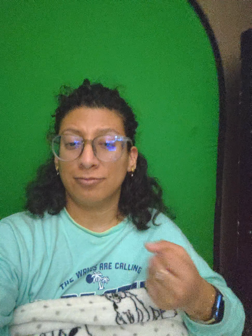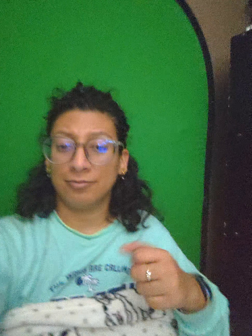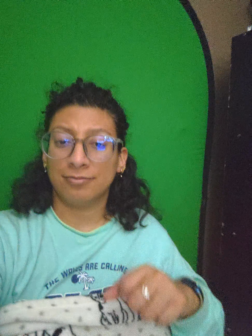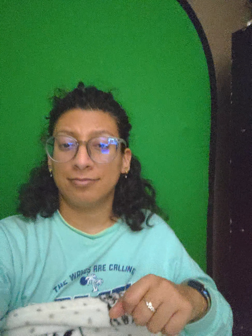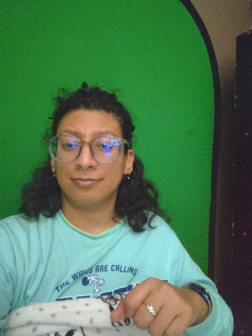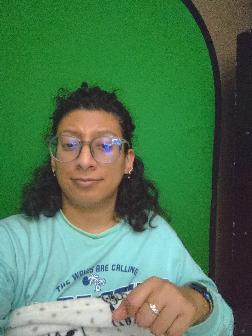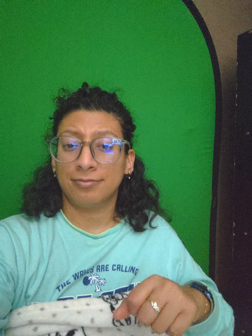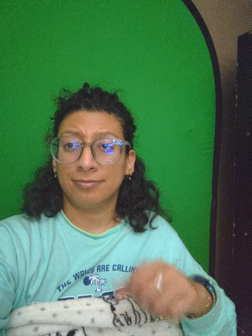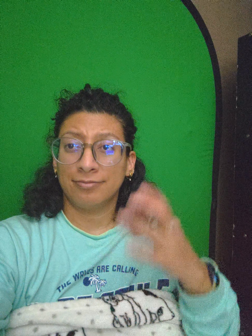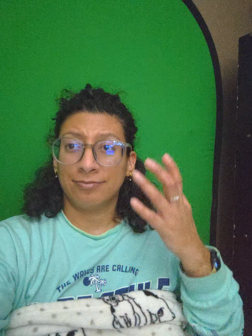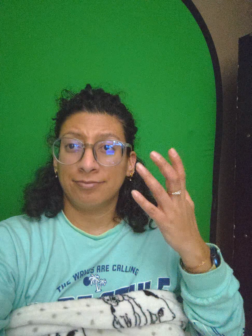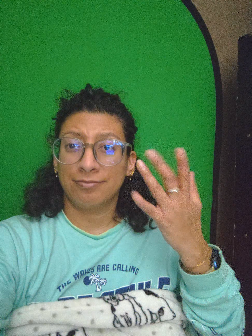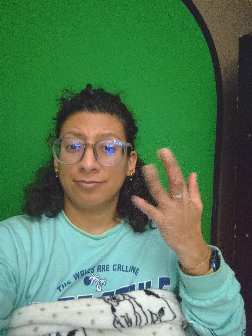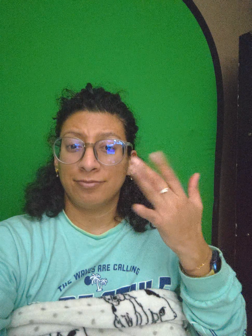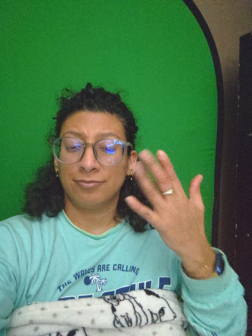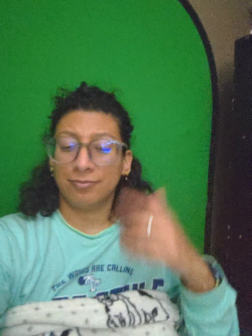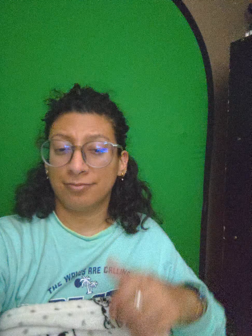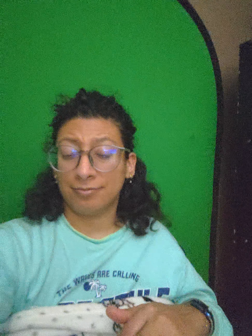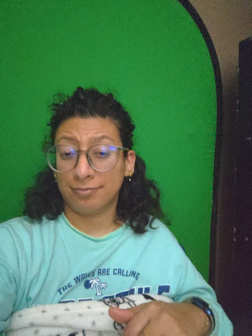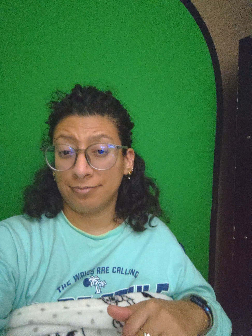finger